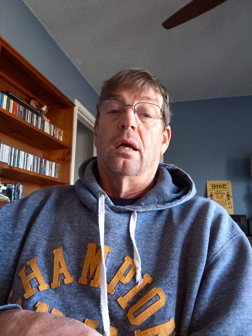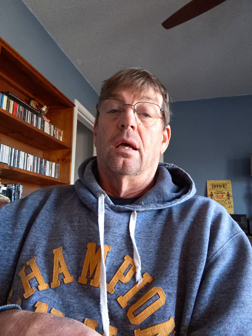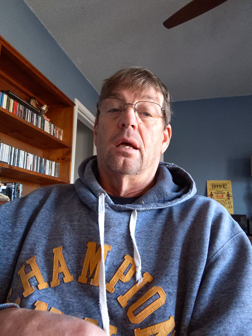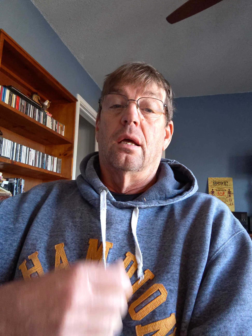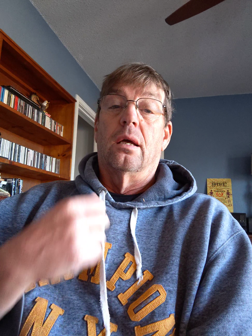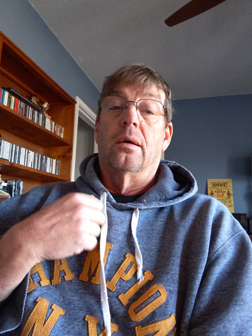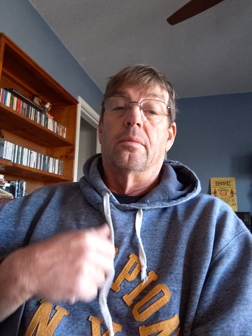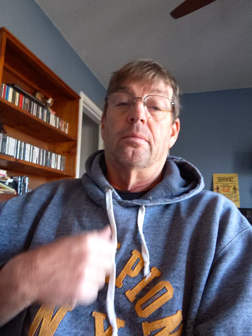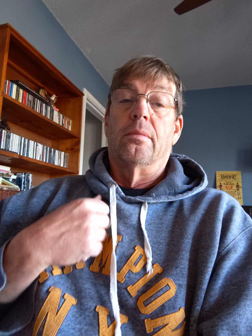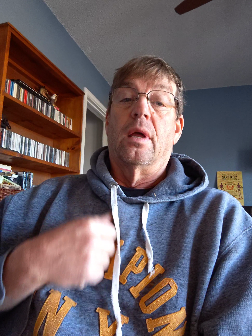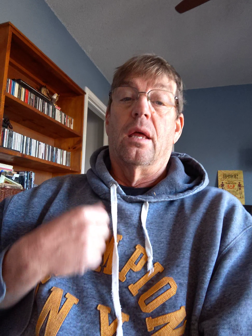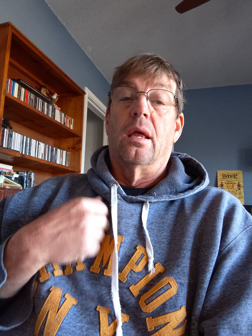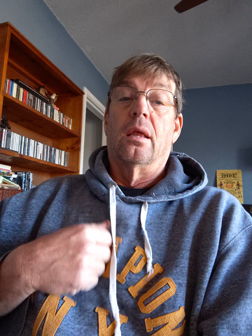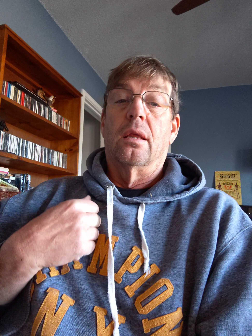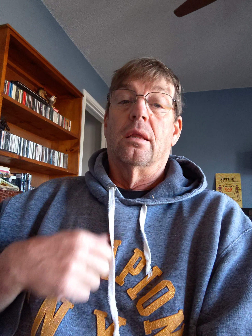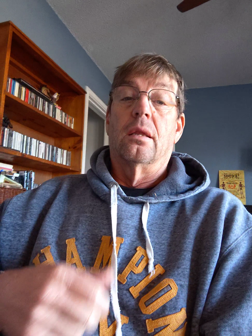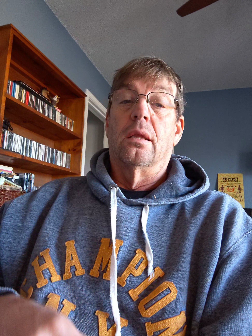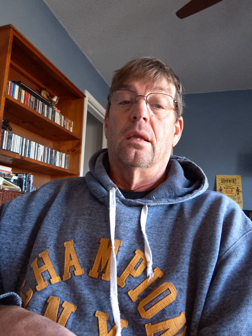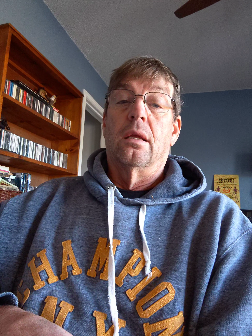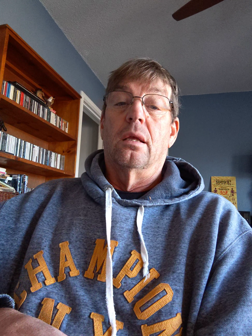bath